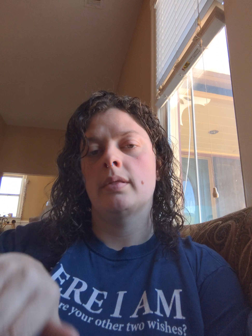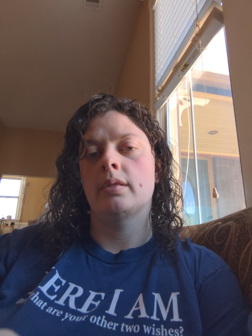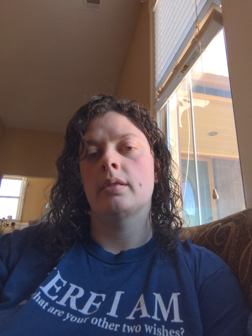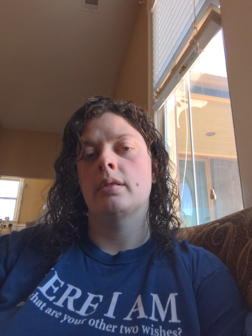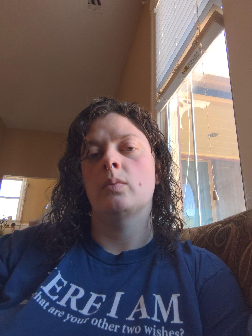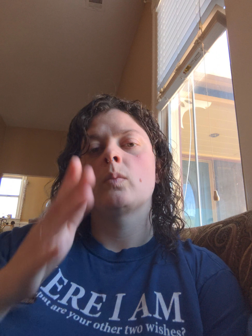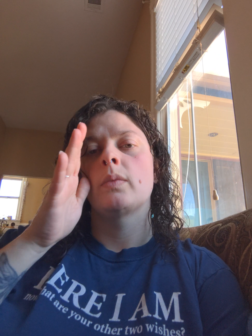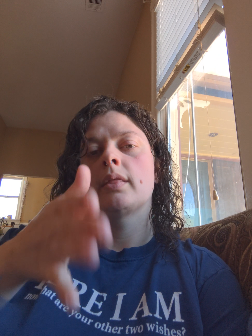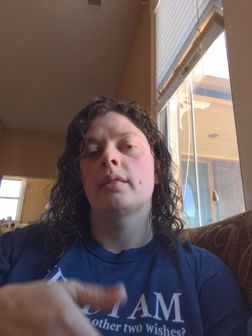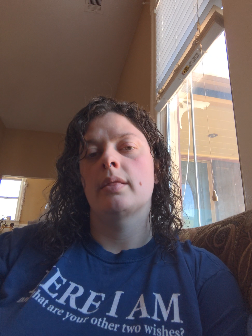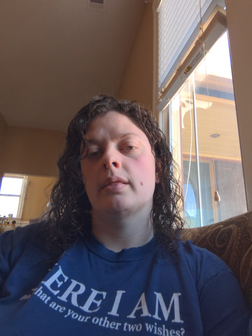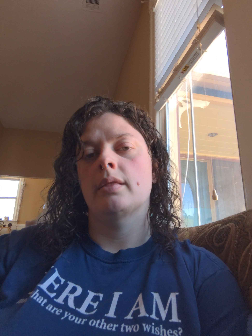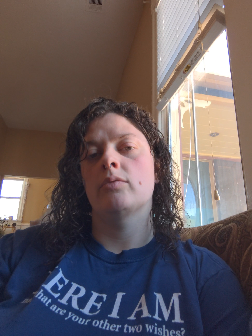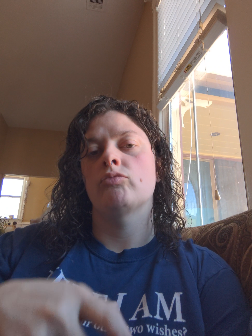will